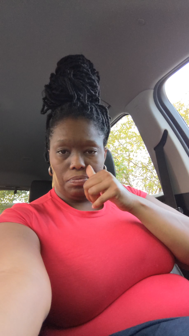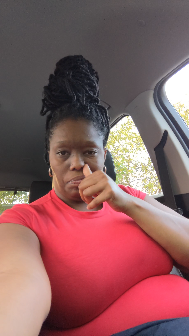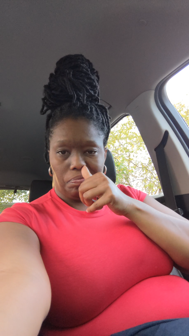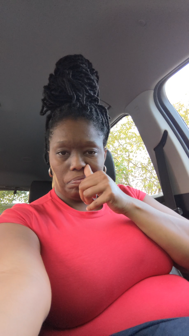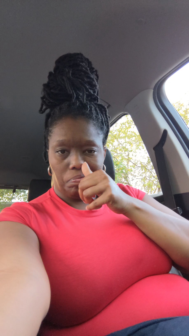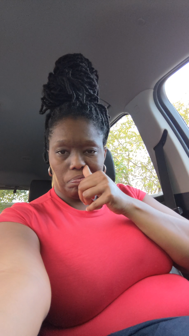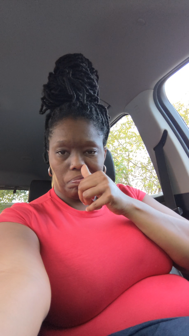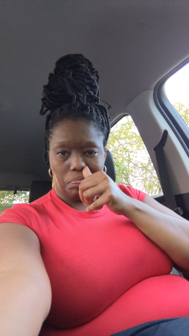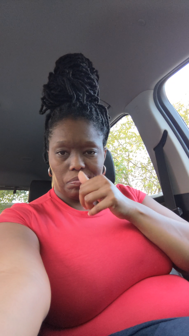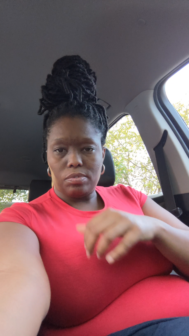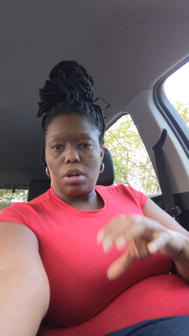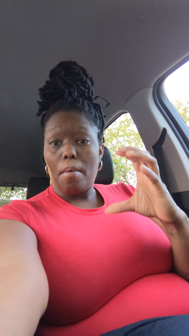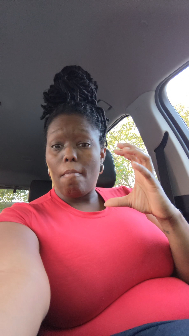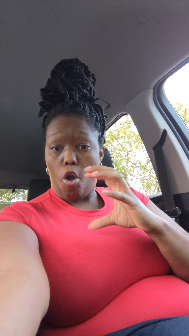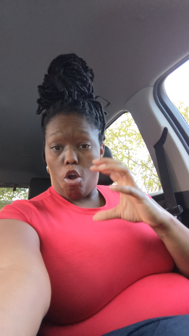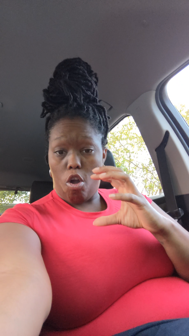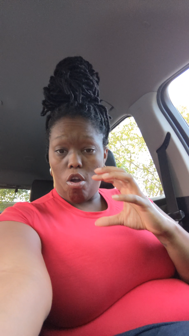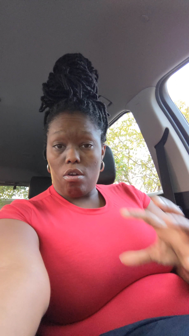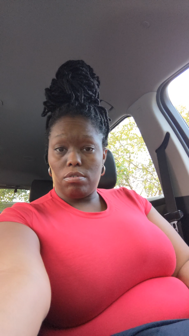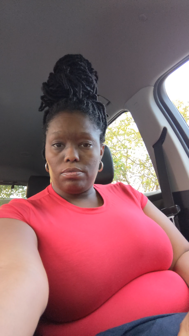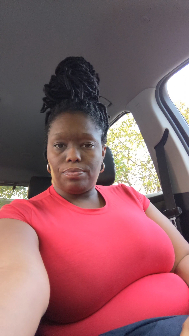ball